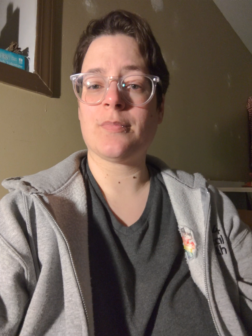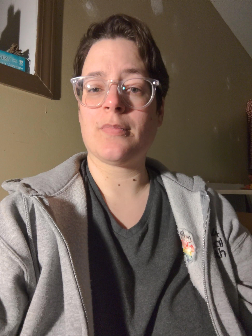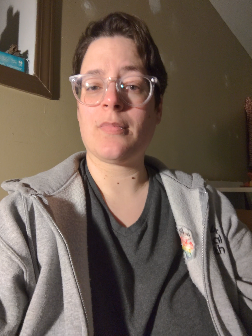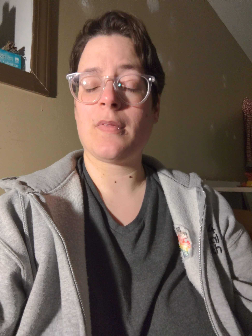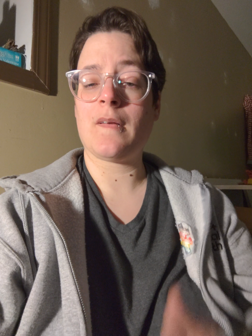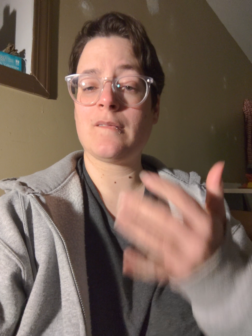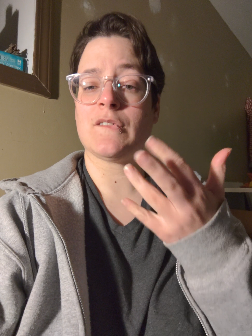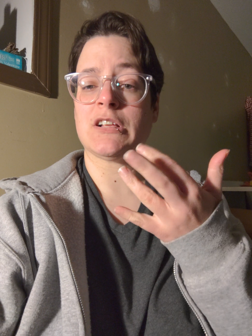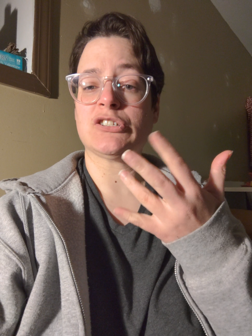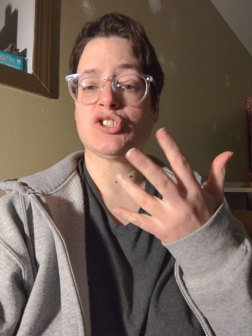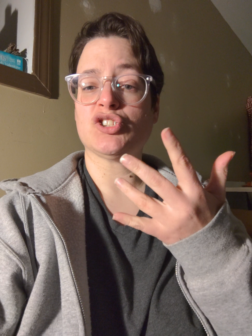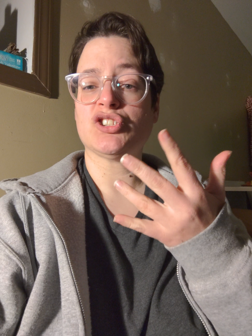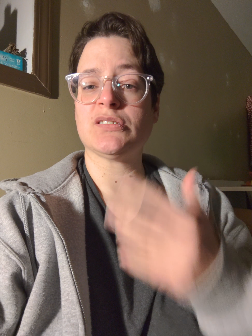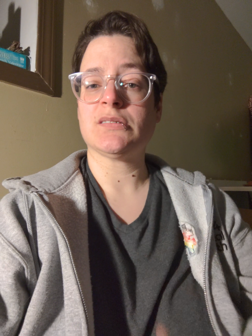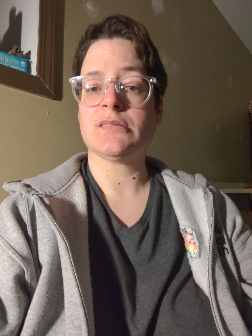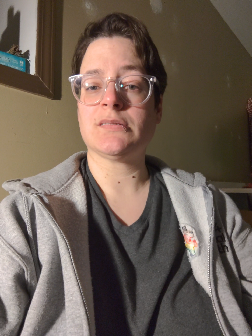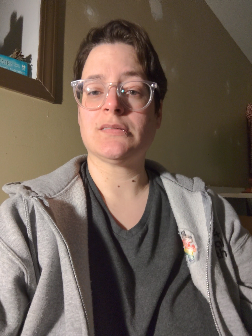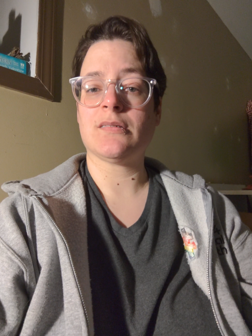finger